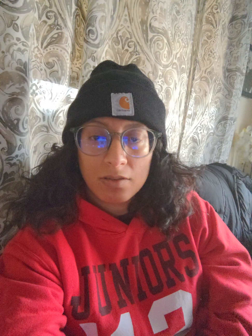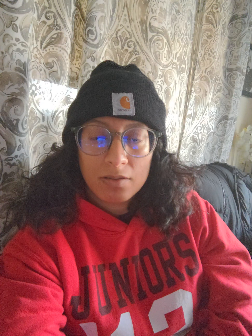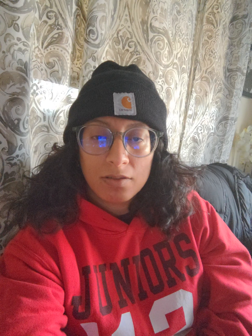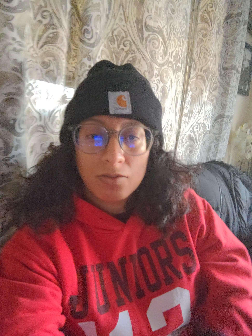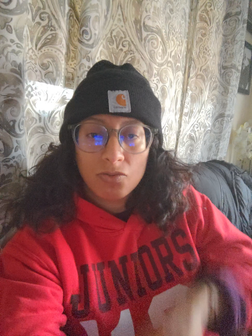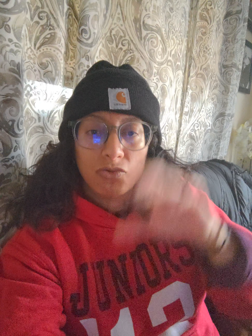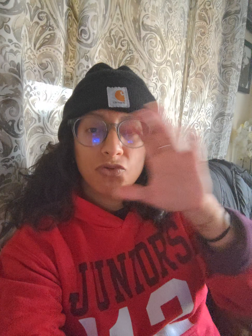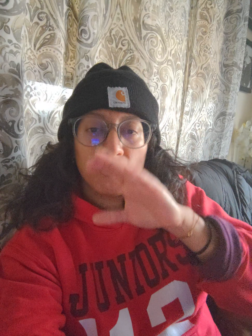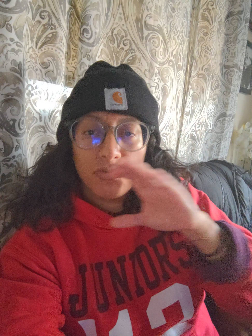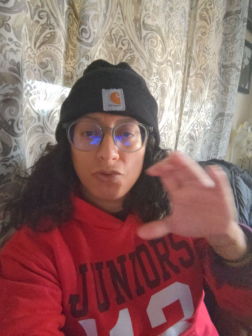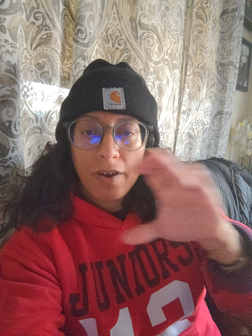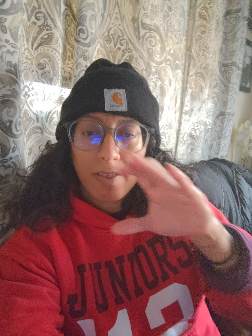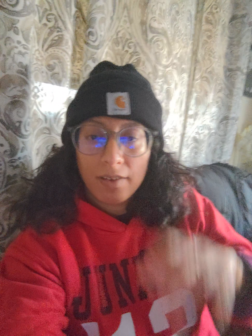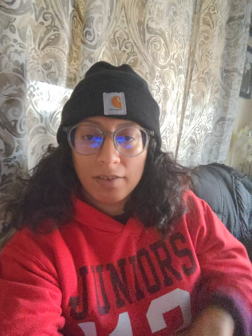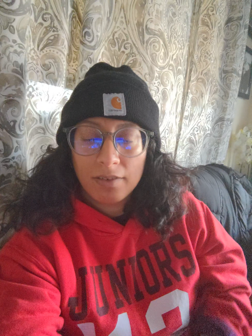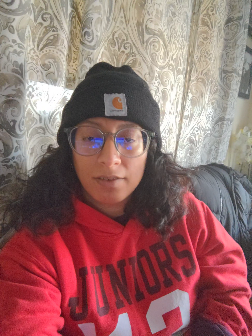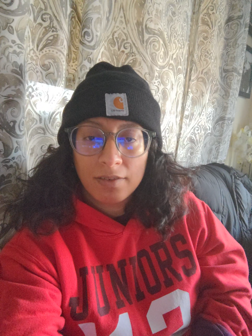chocolate